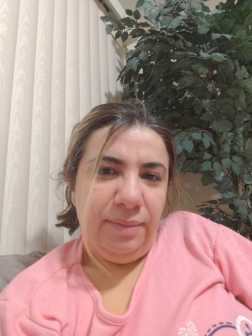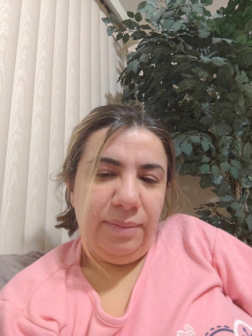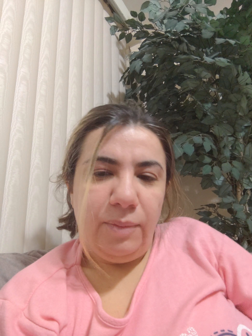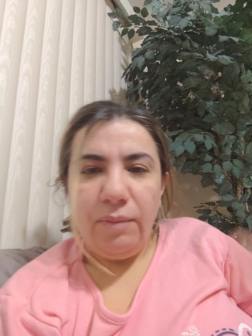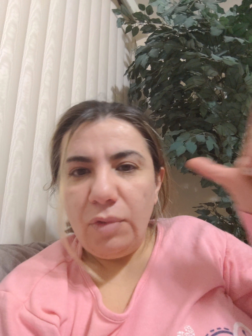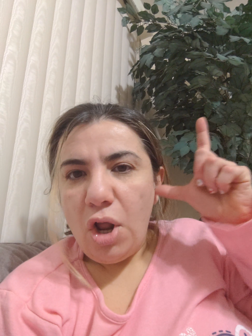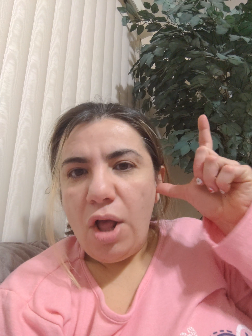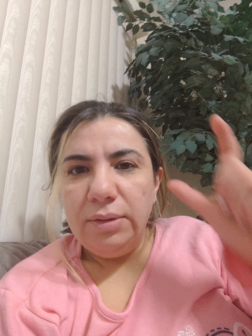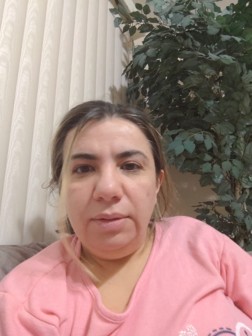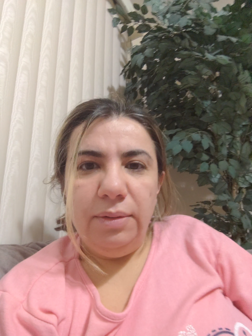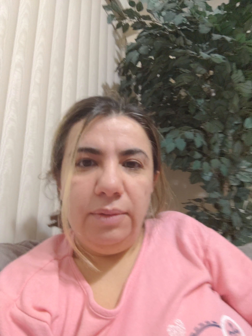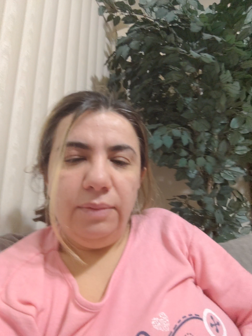listen